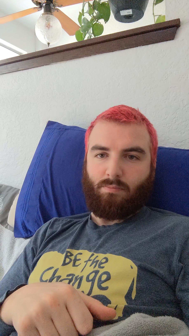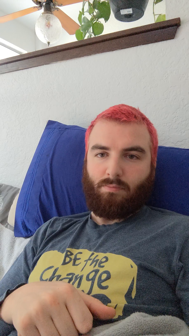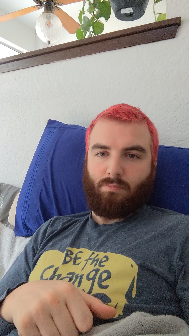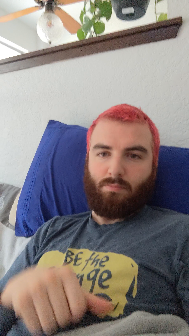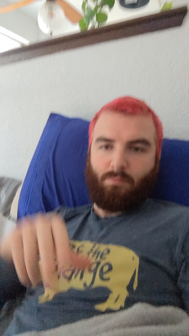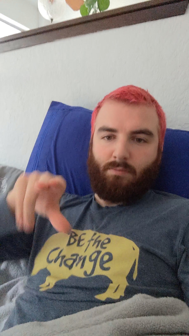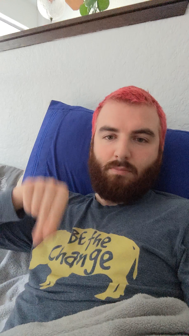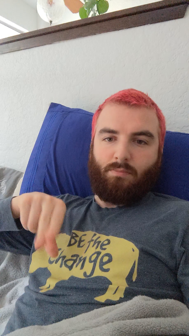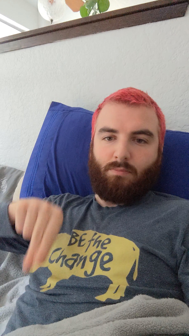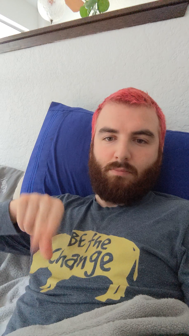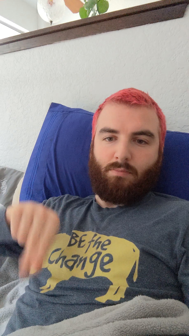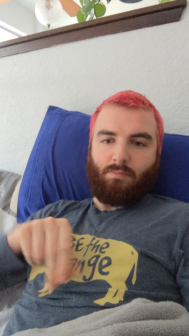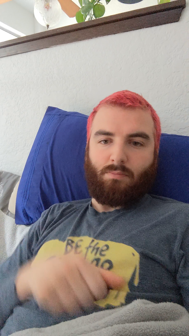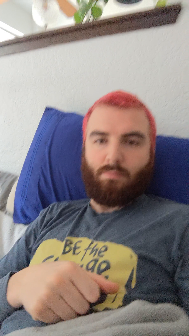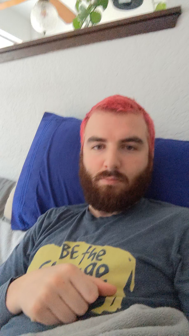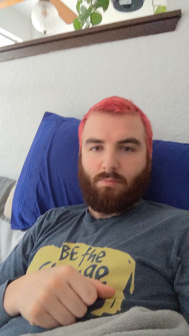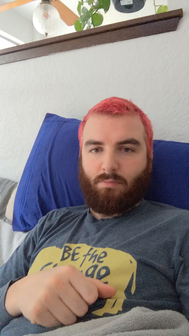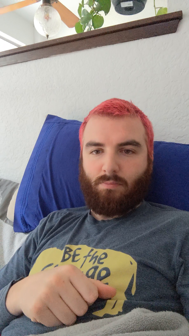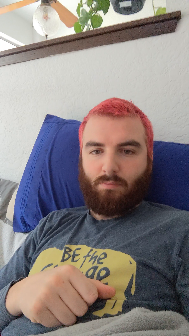diaper